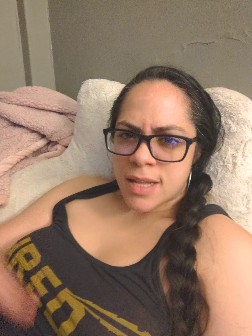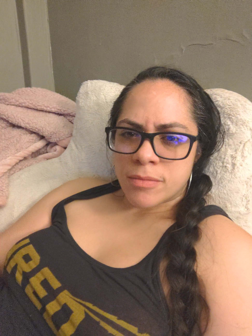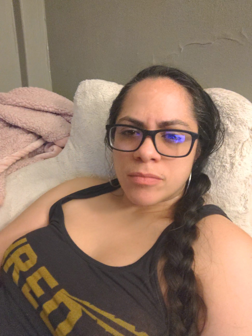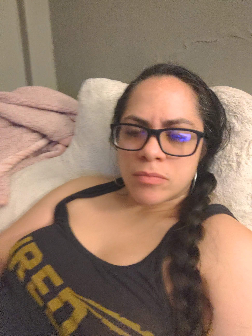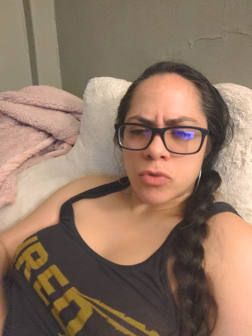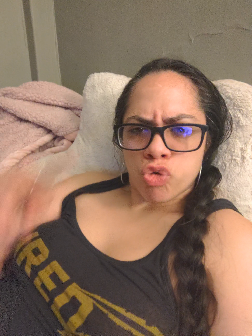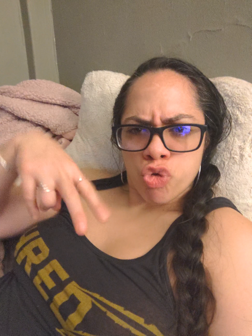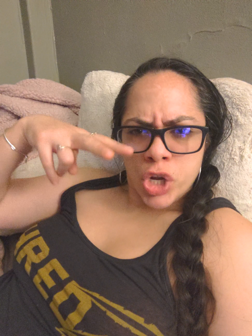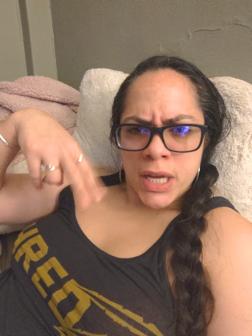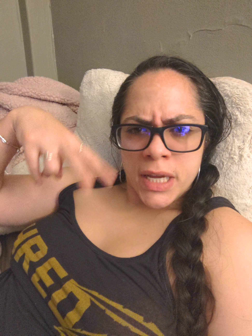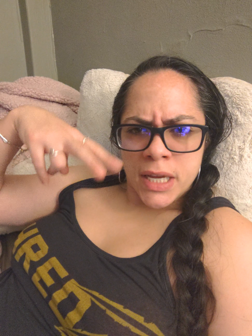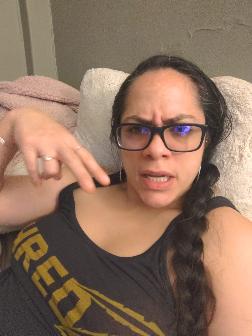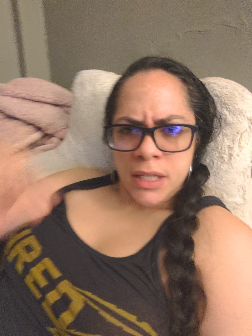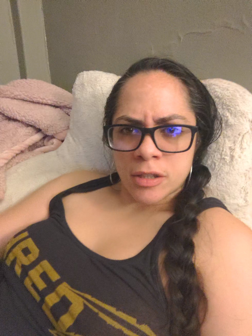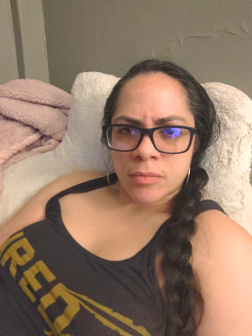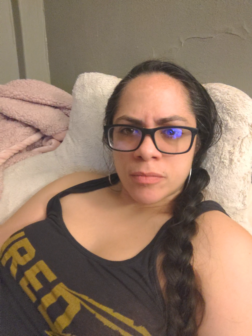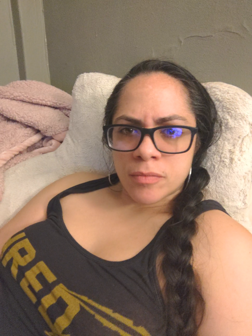read